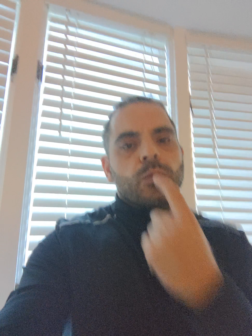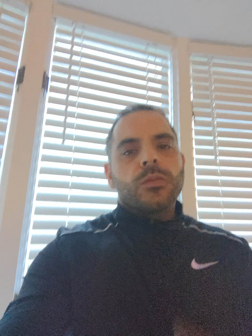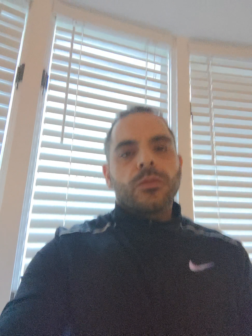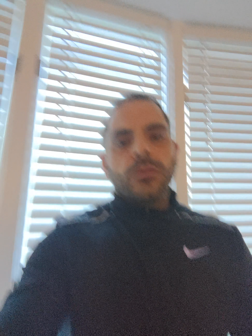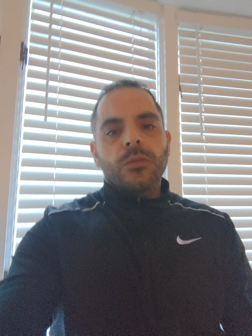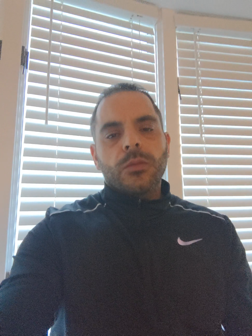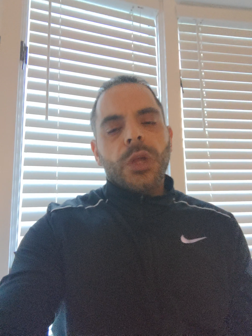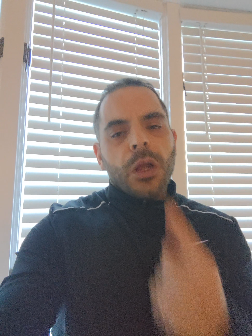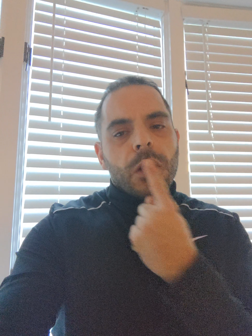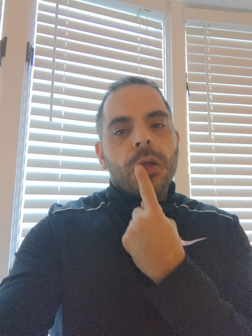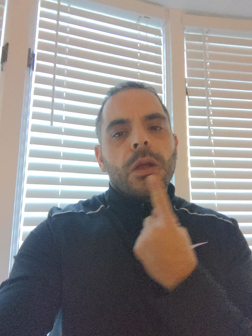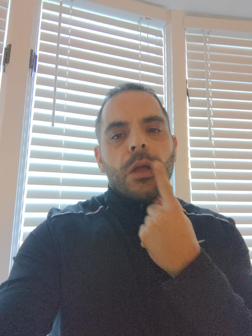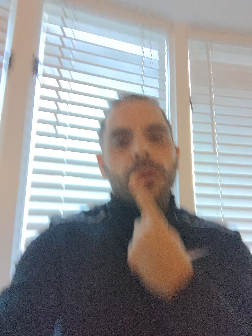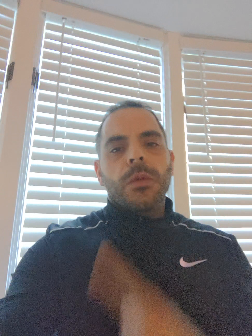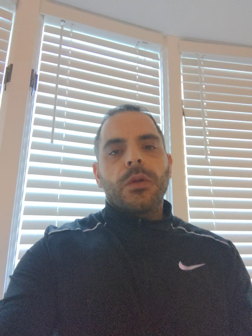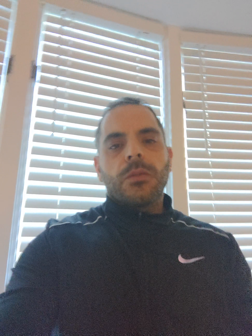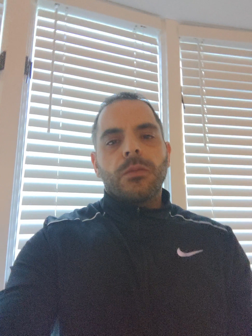lips